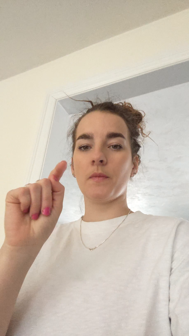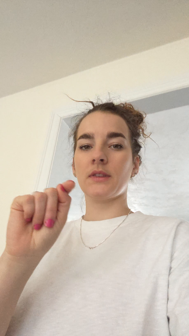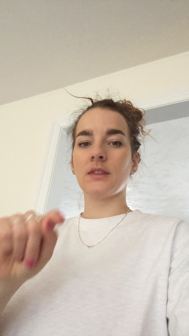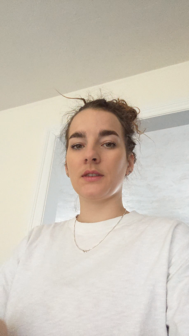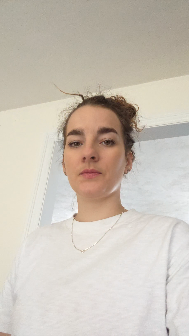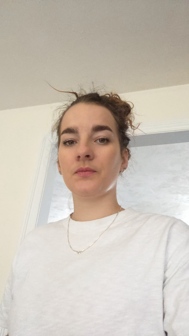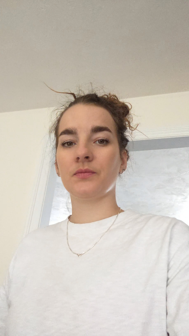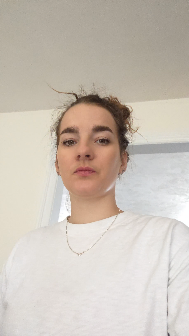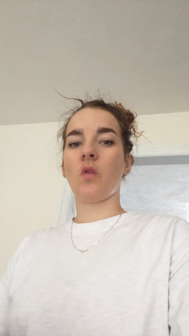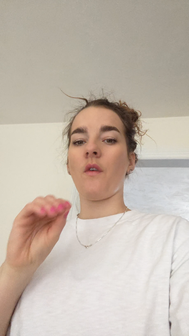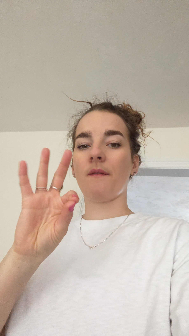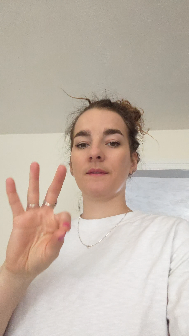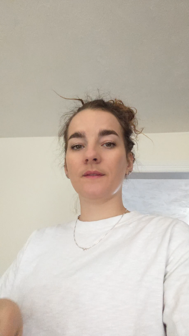of